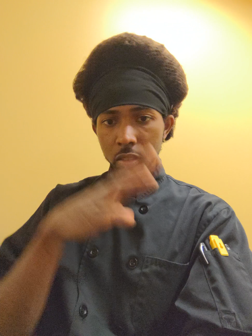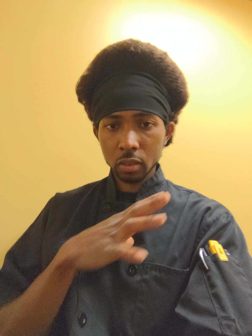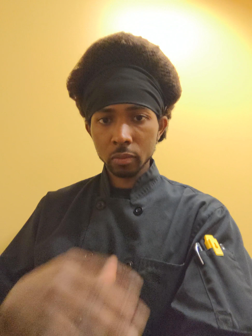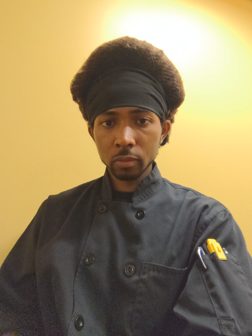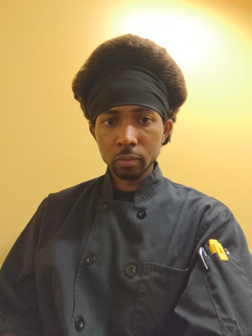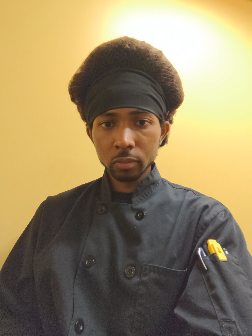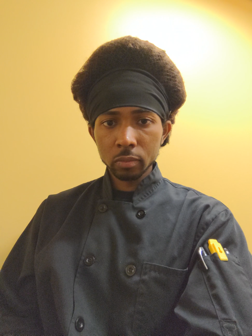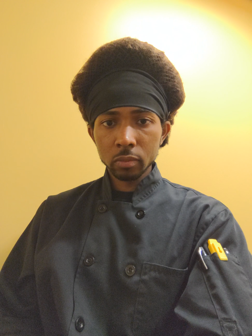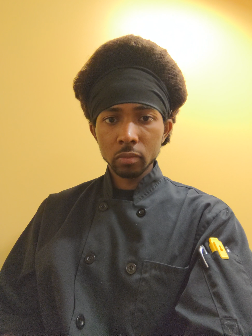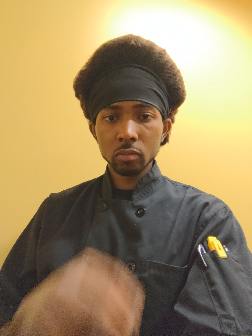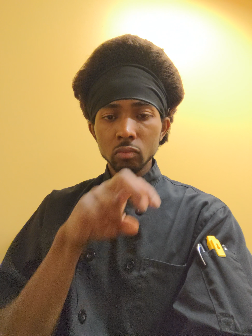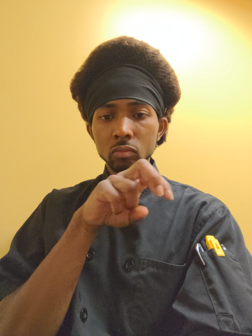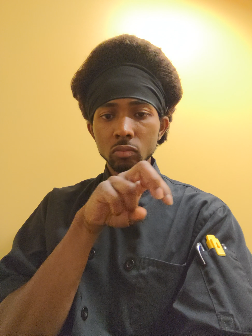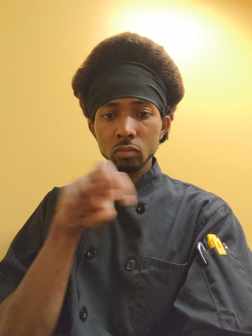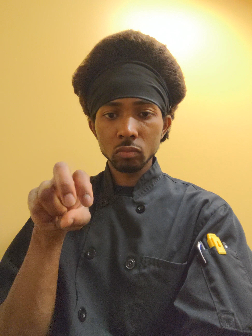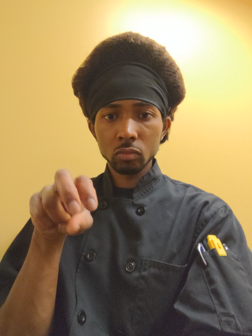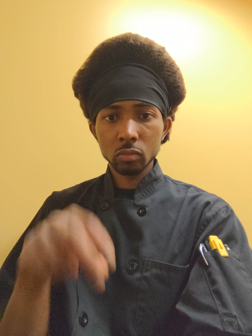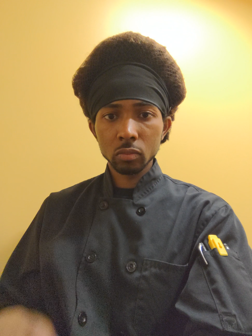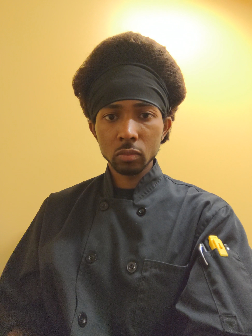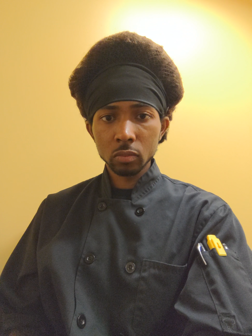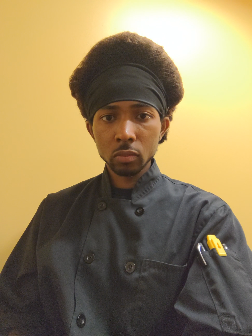couch